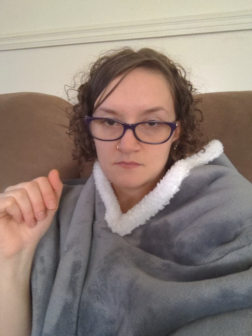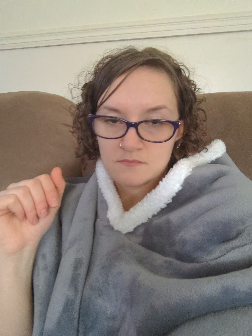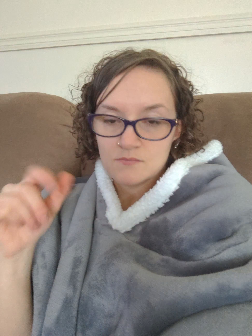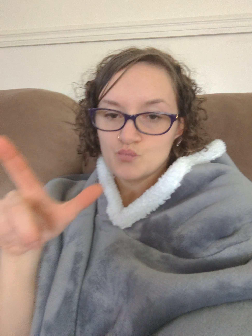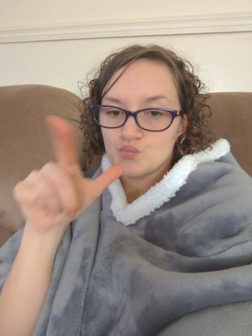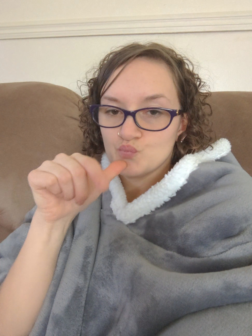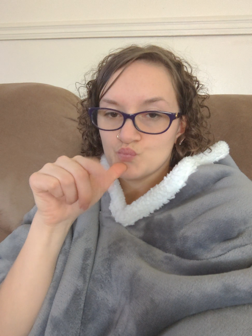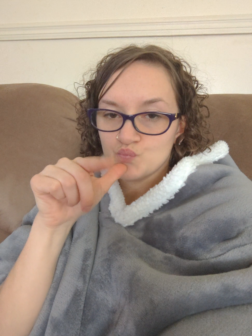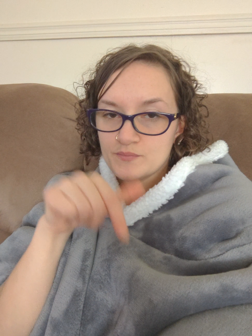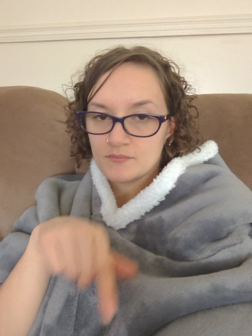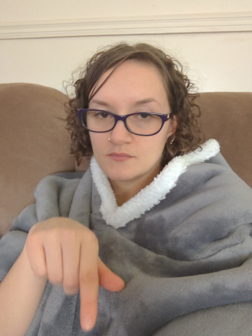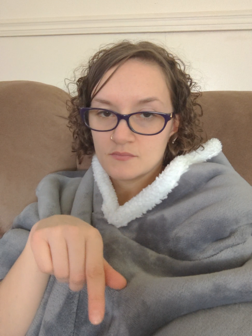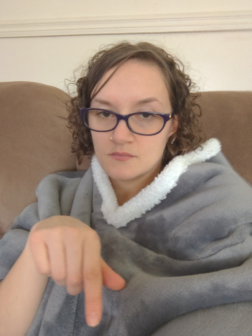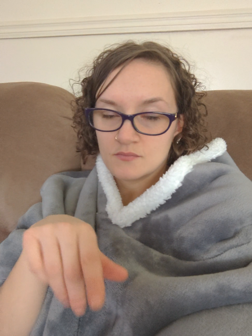who